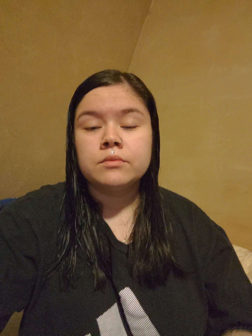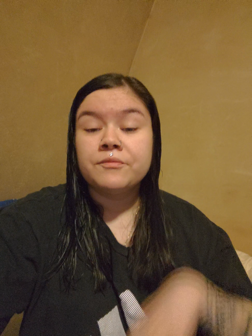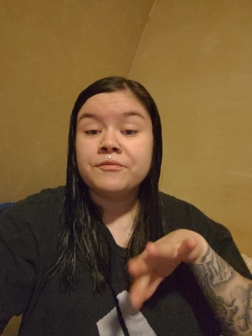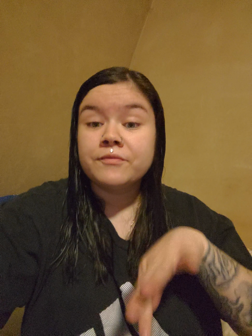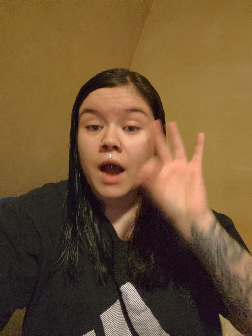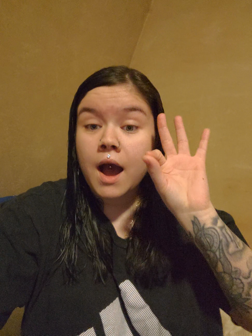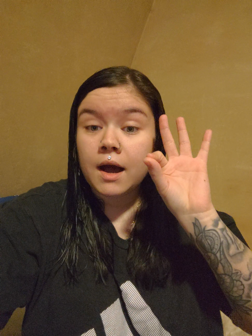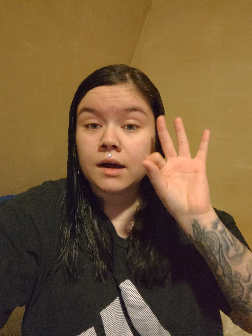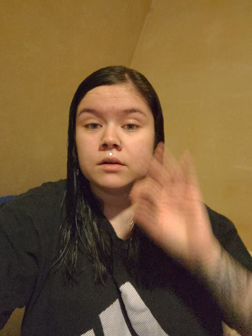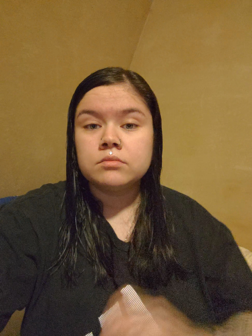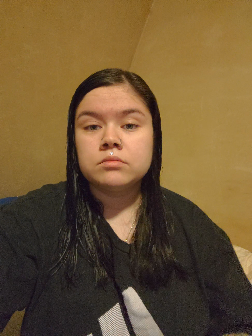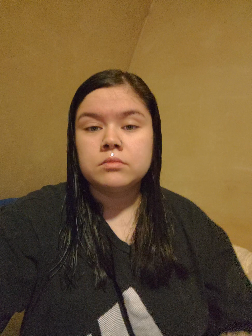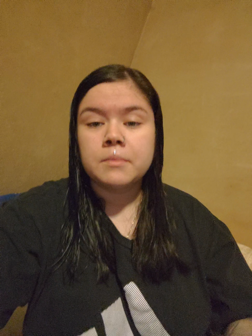find